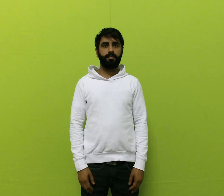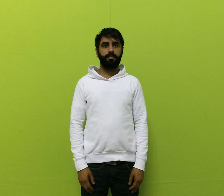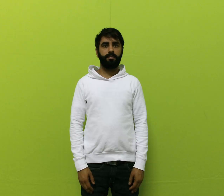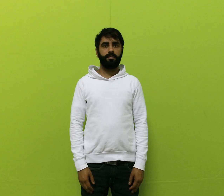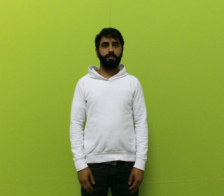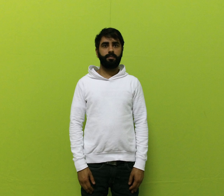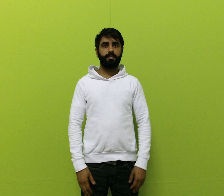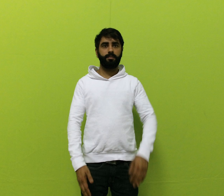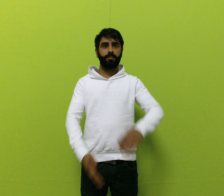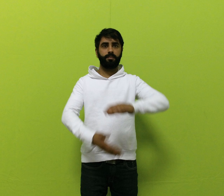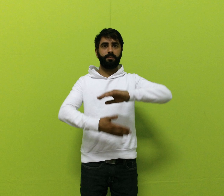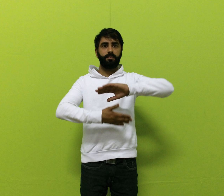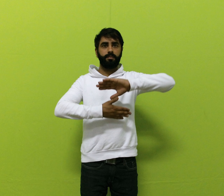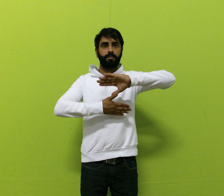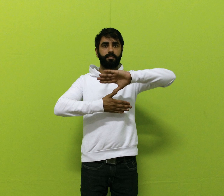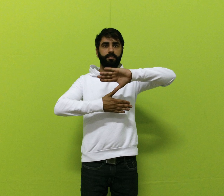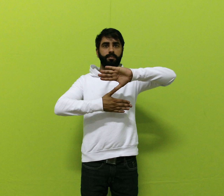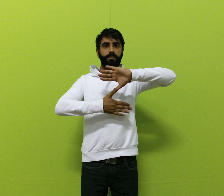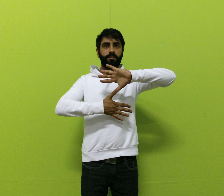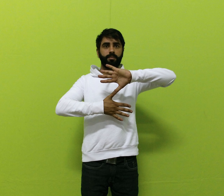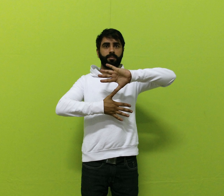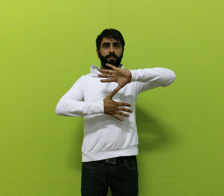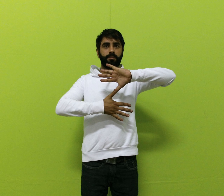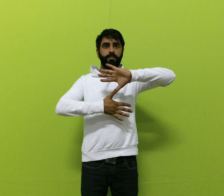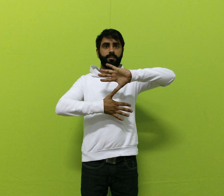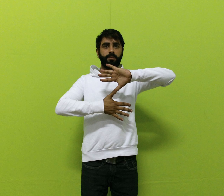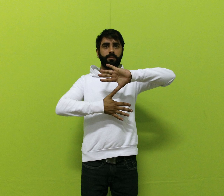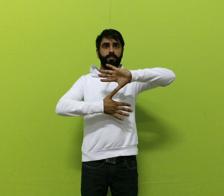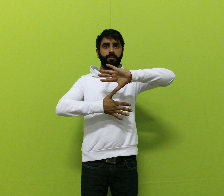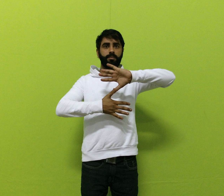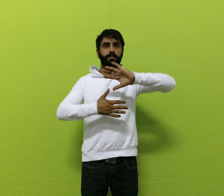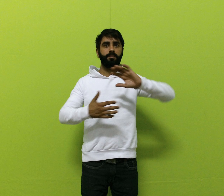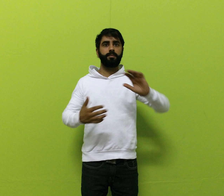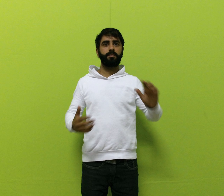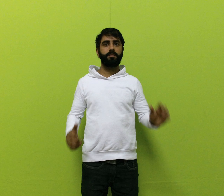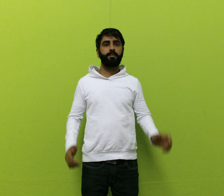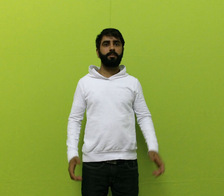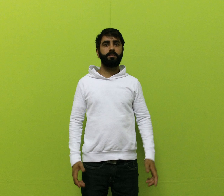América